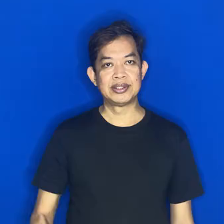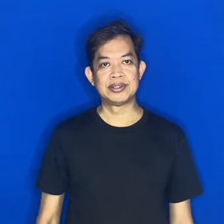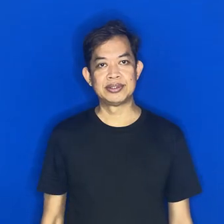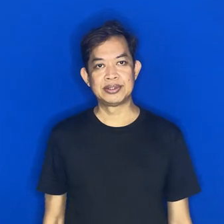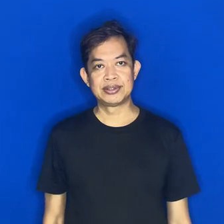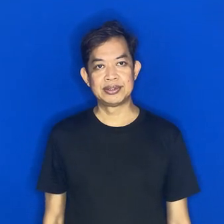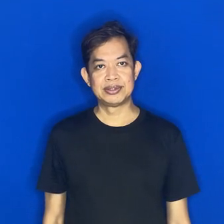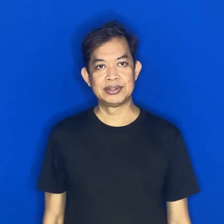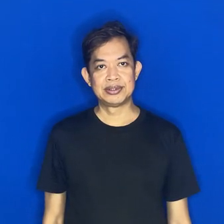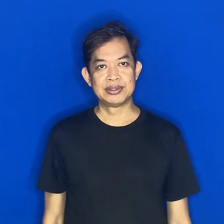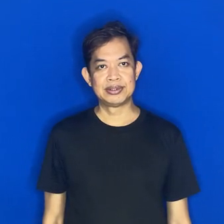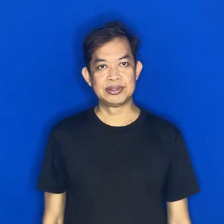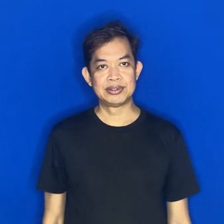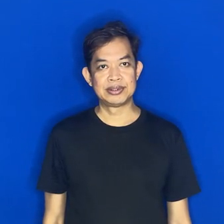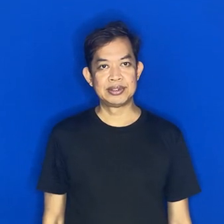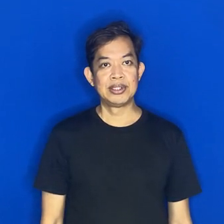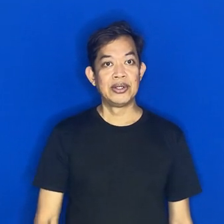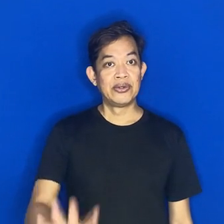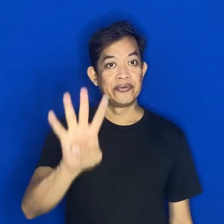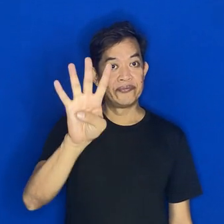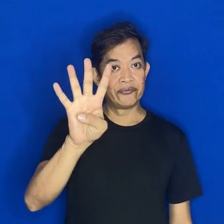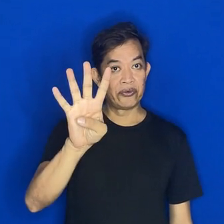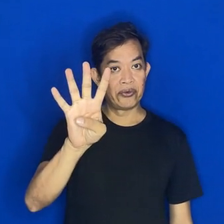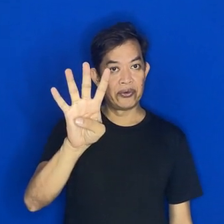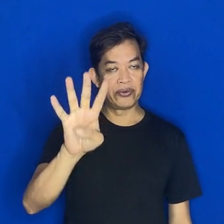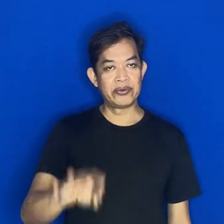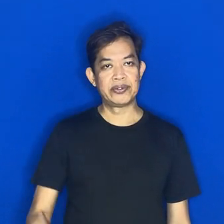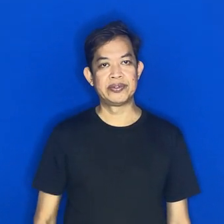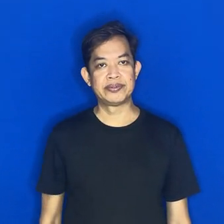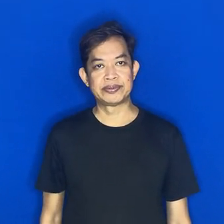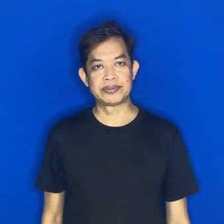seven